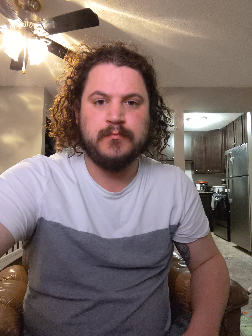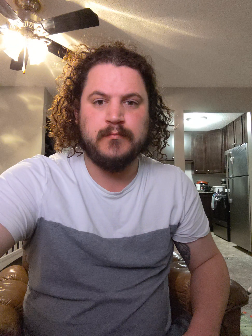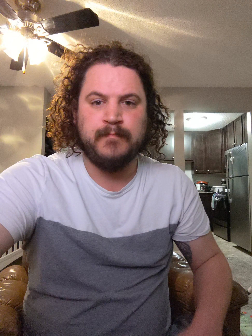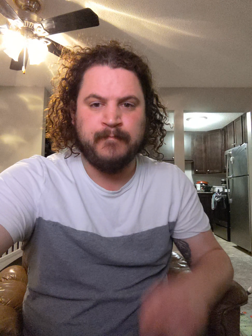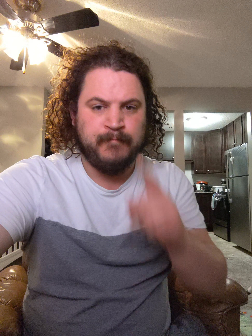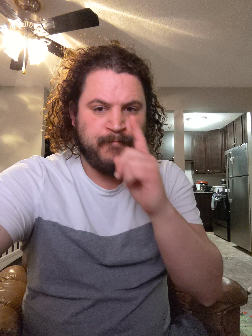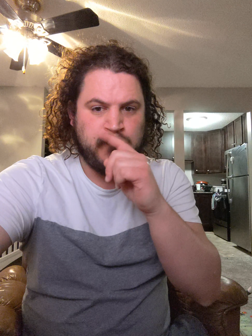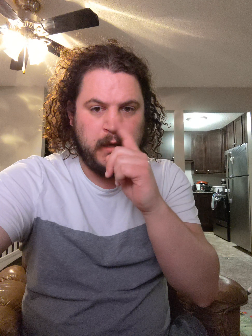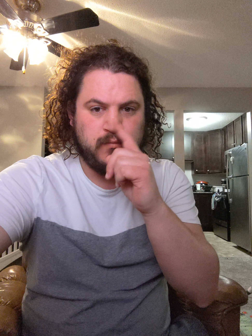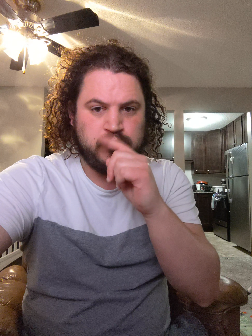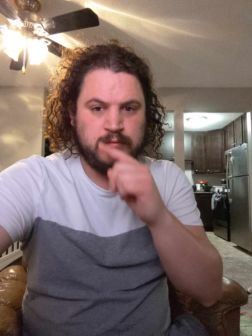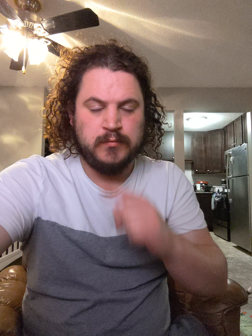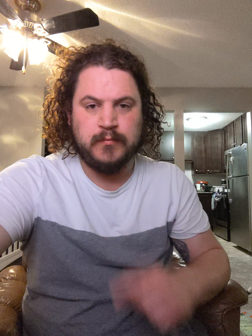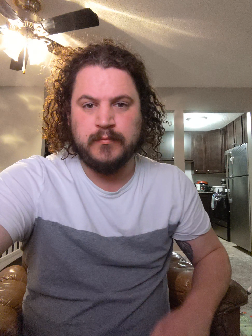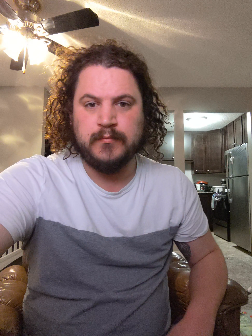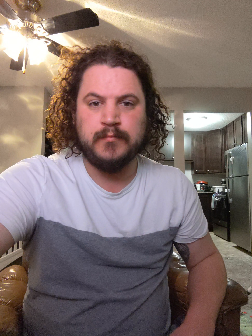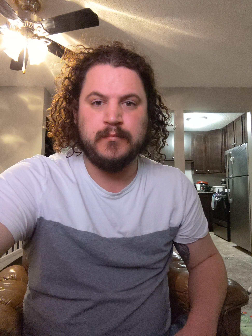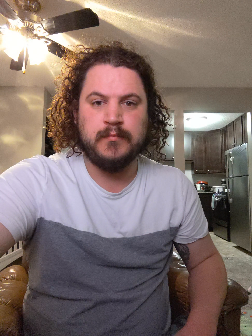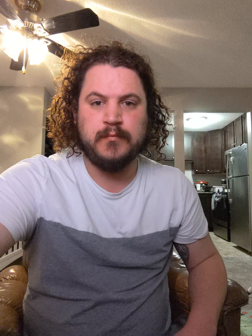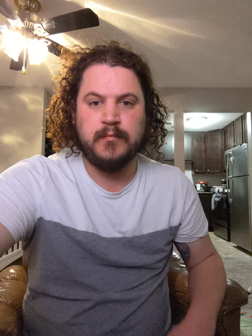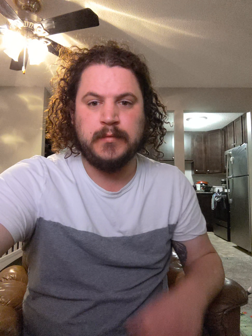mouse